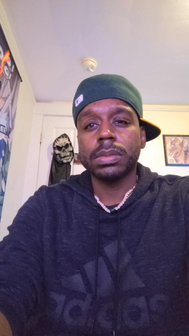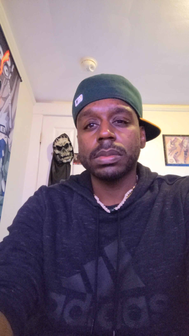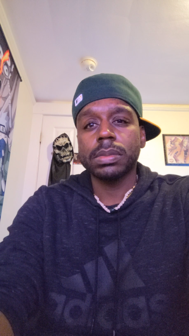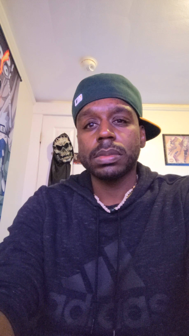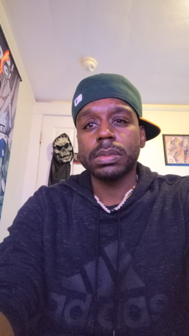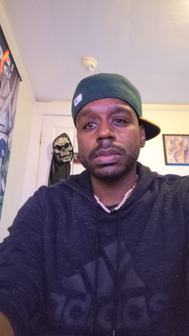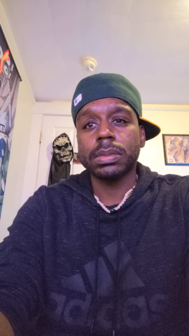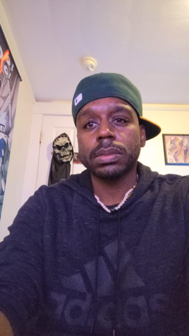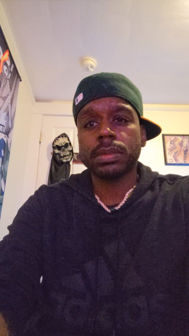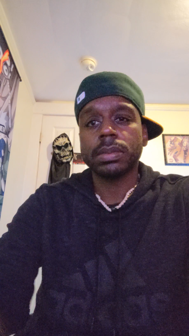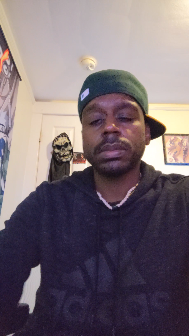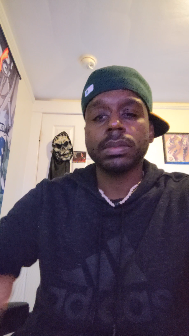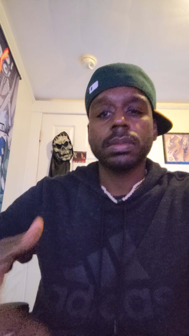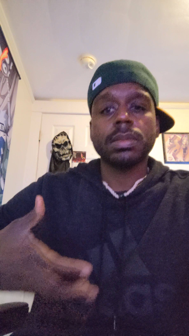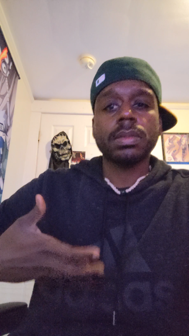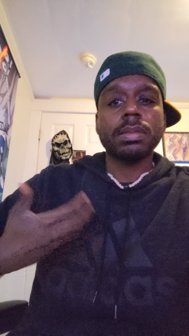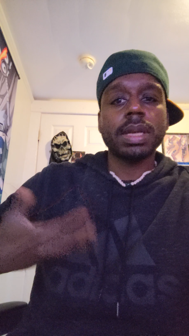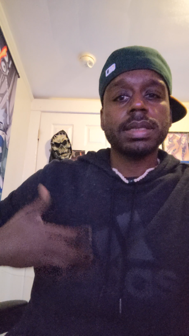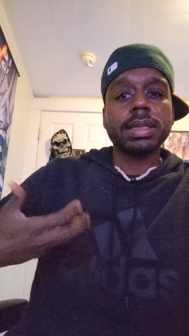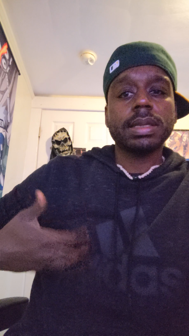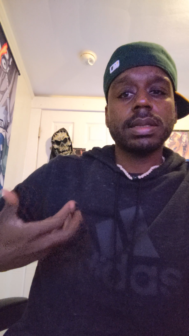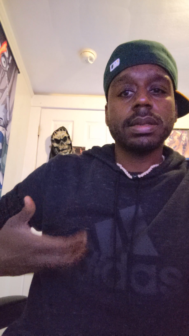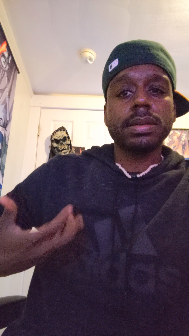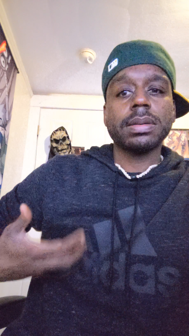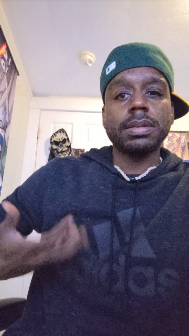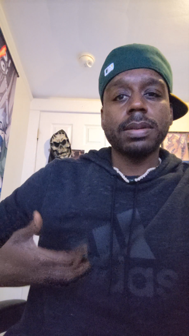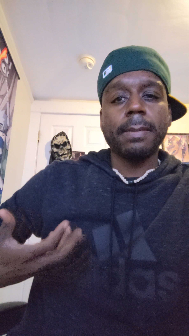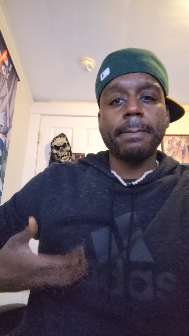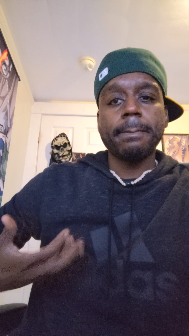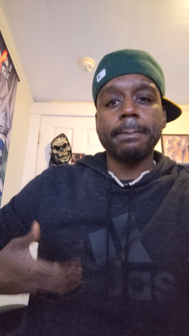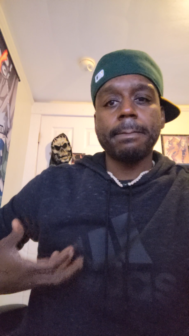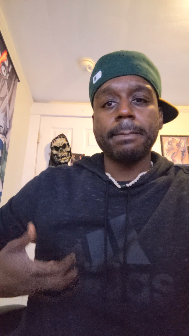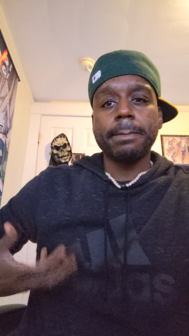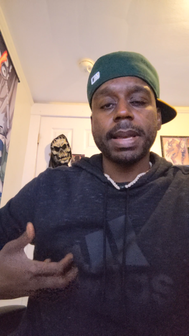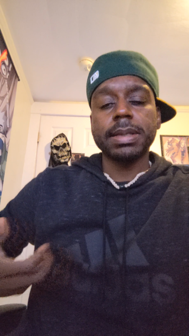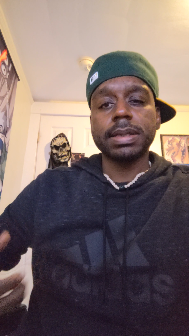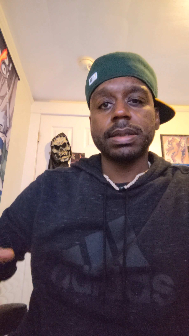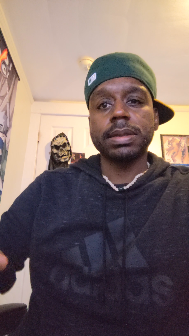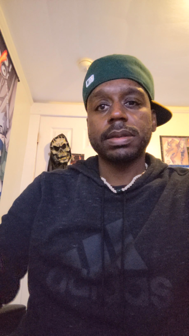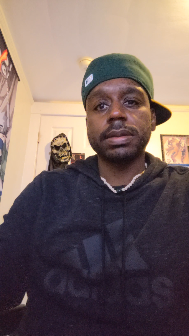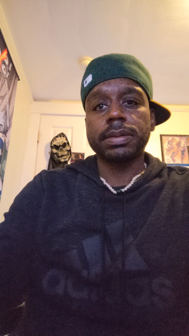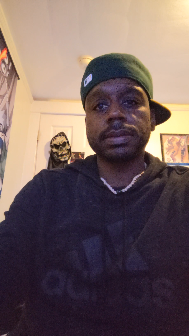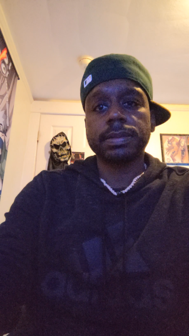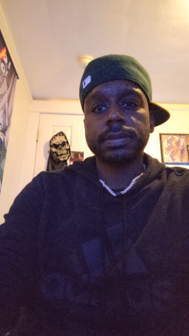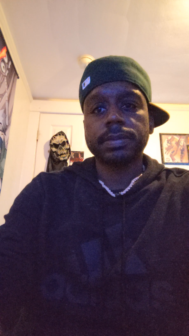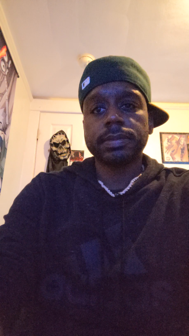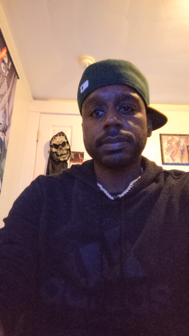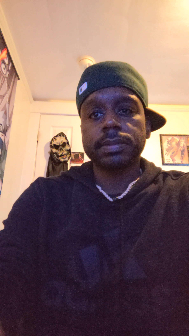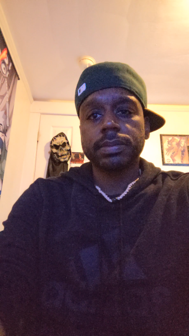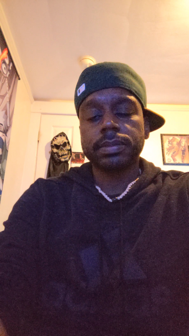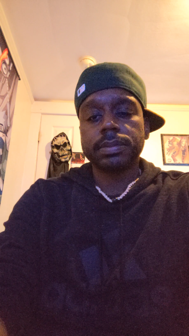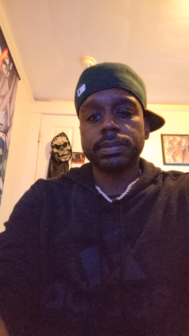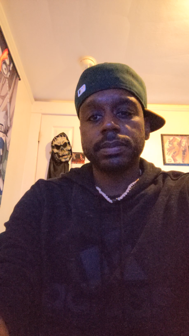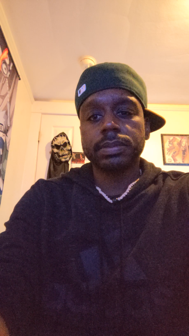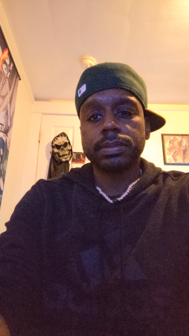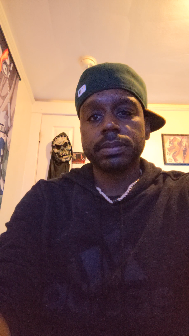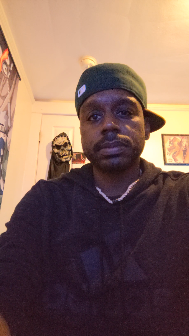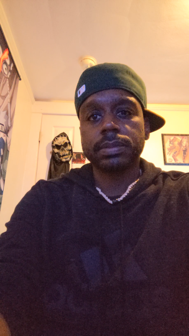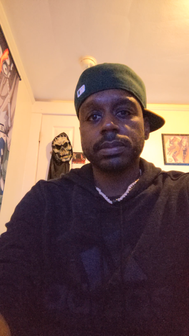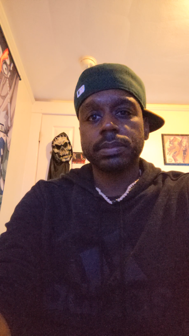monkey